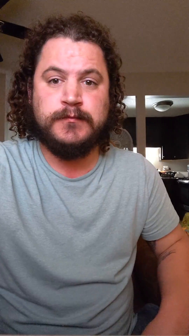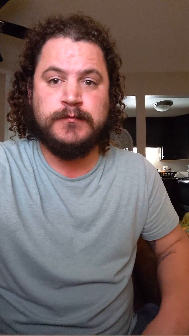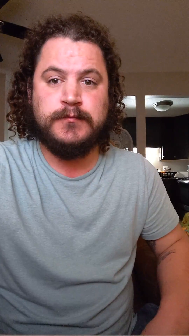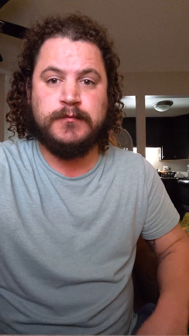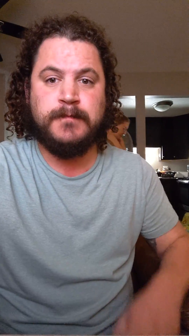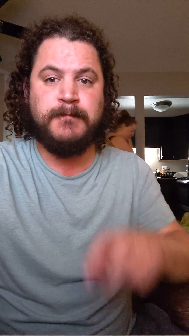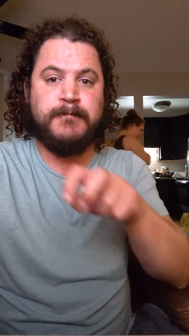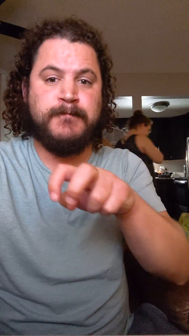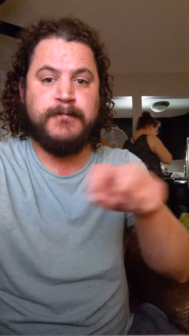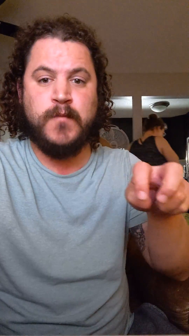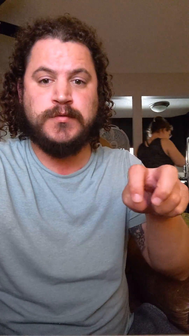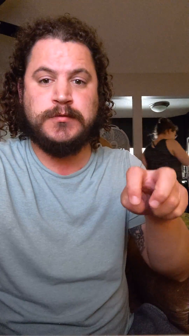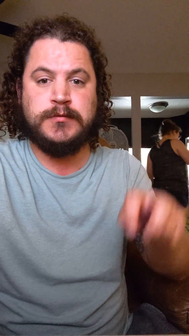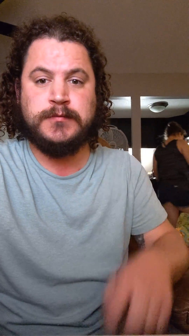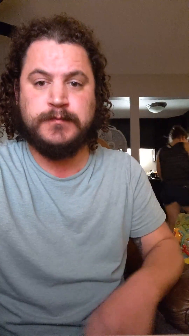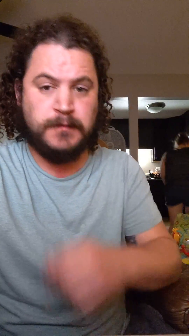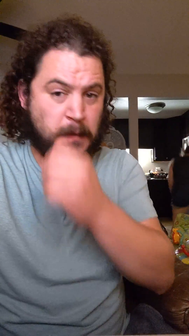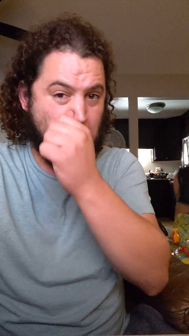porch